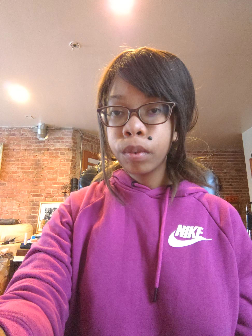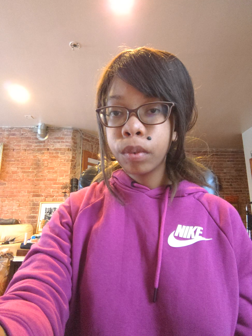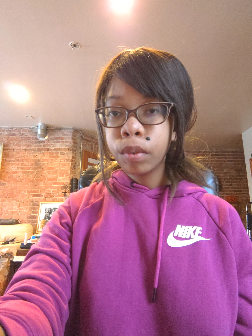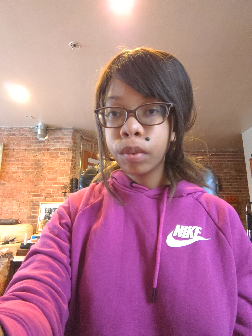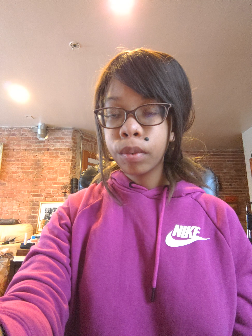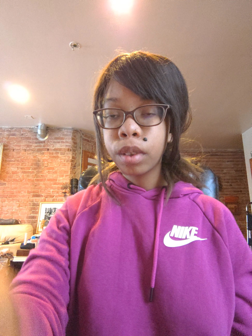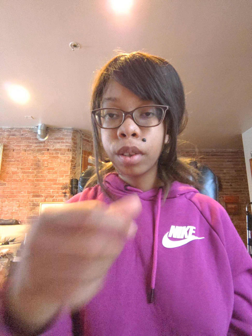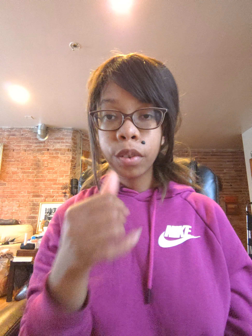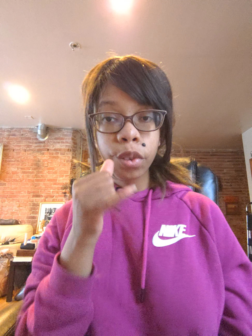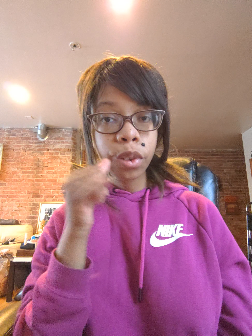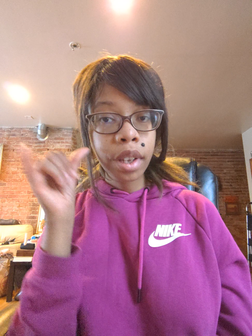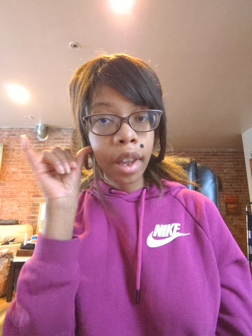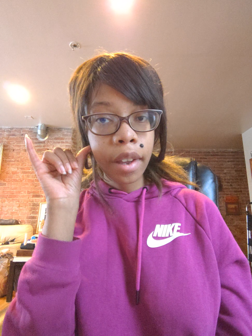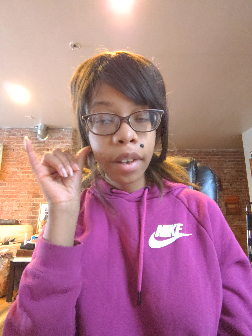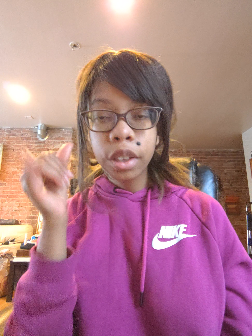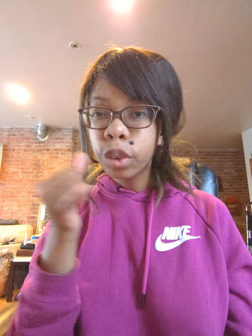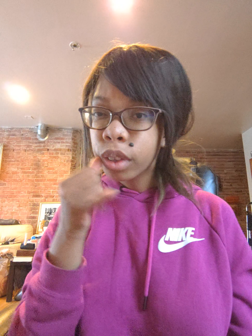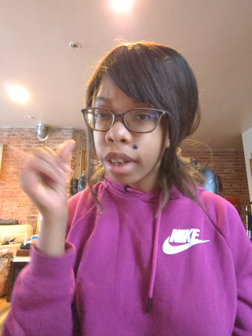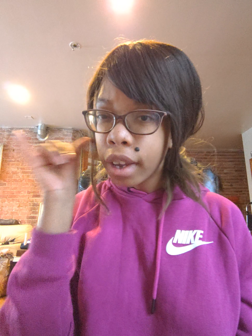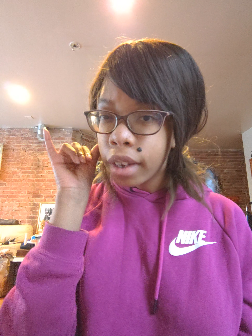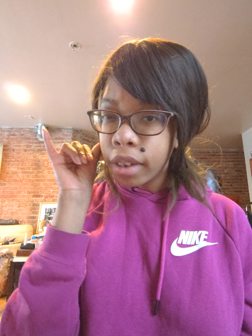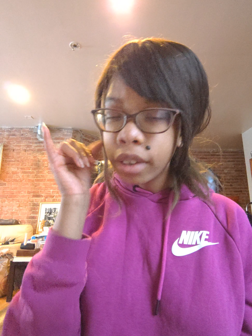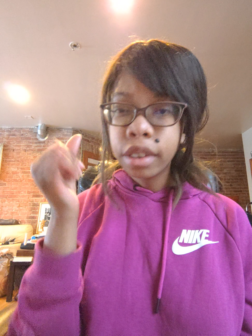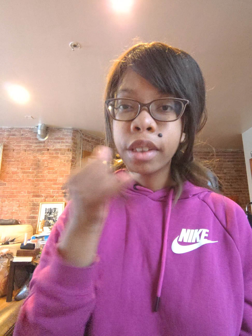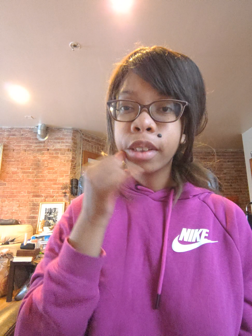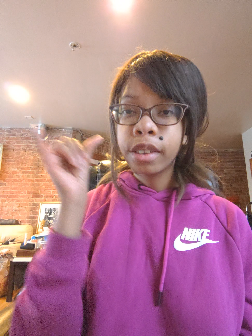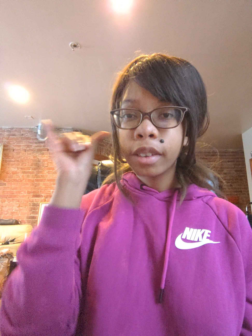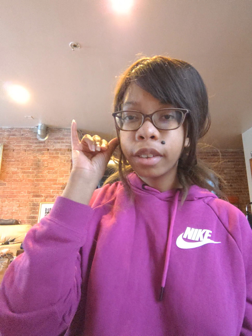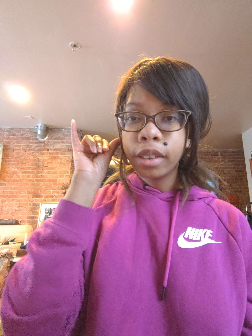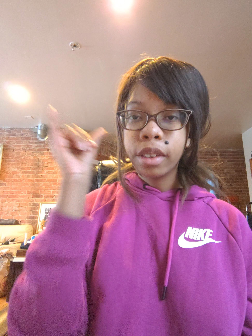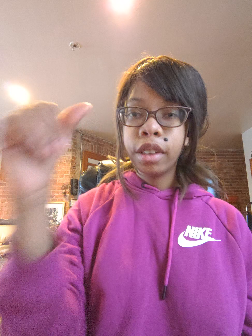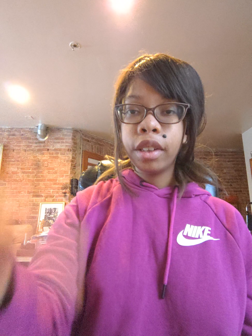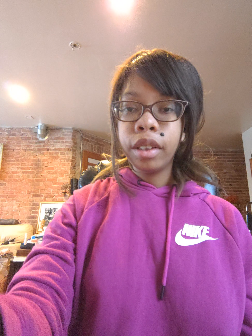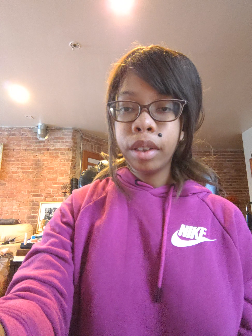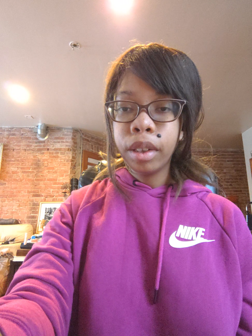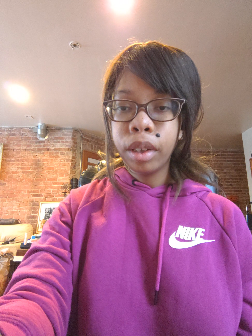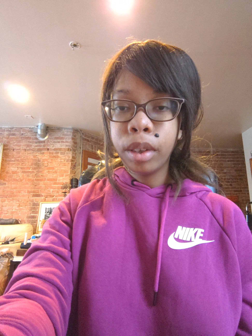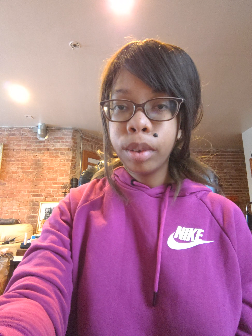yesterday